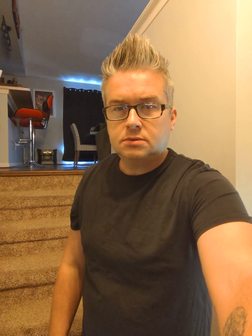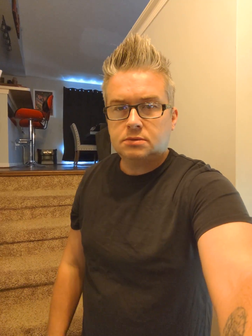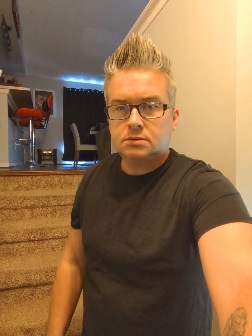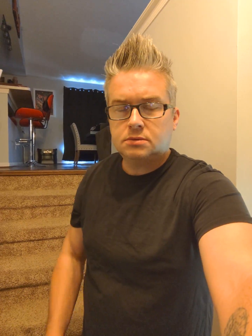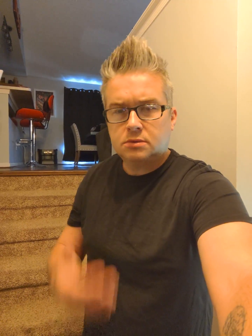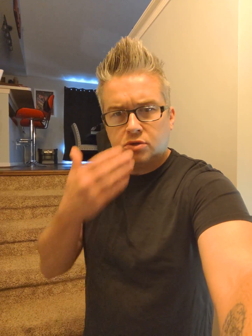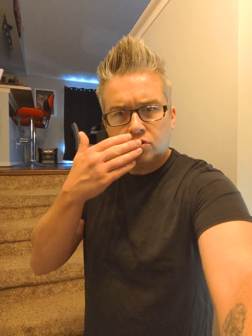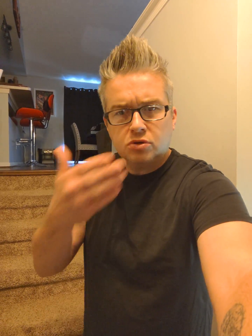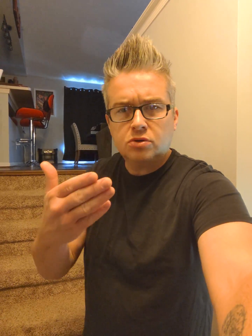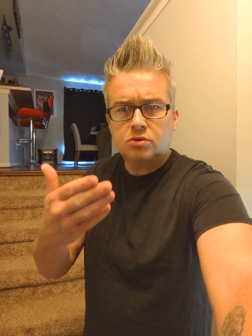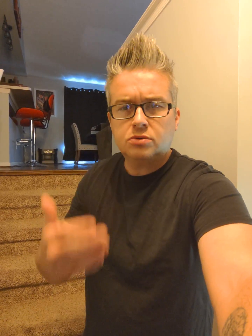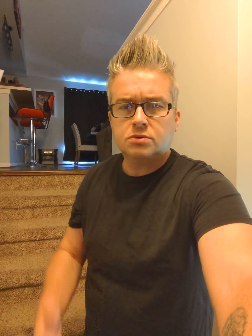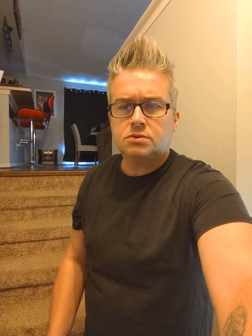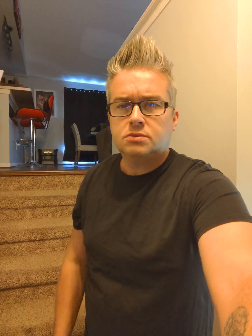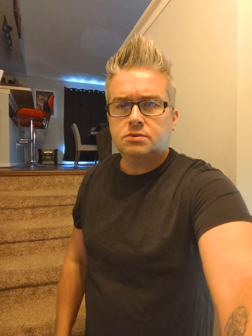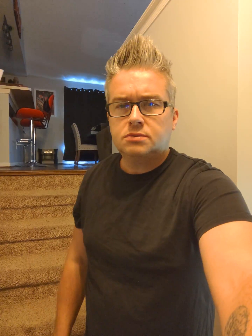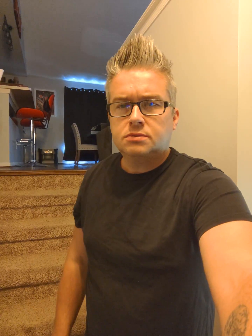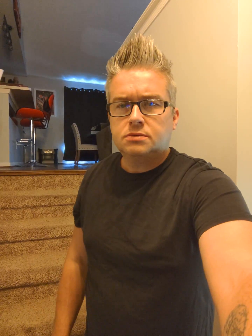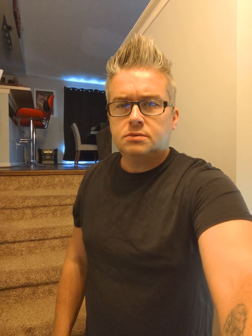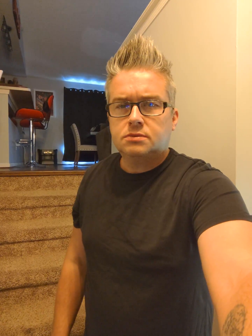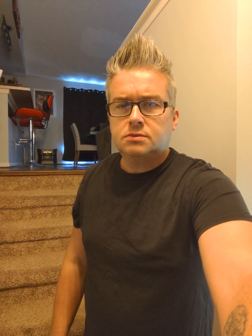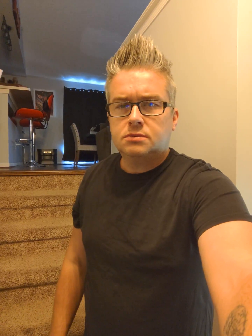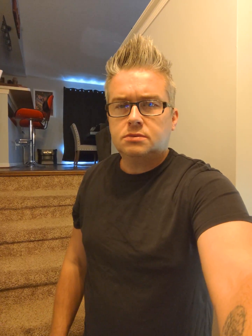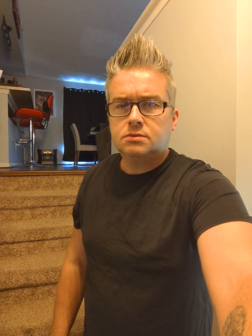good